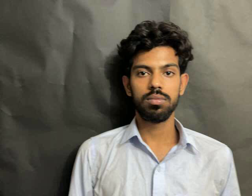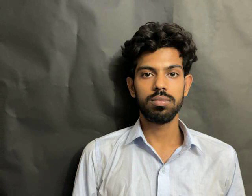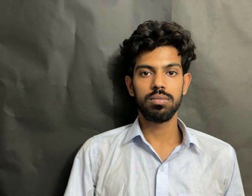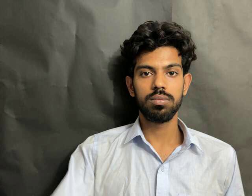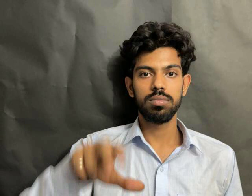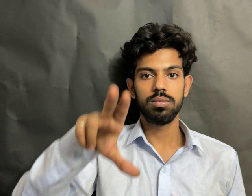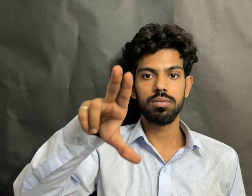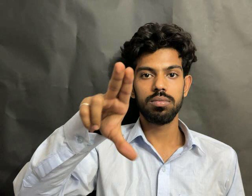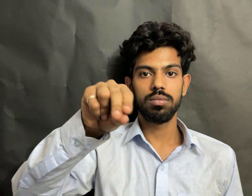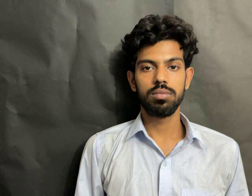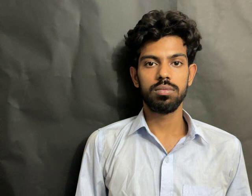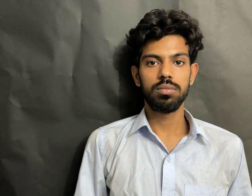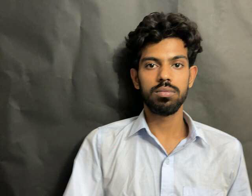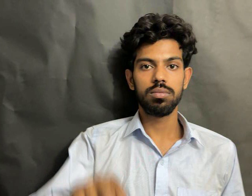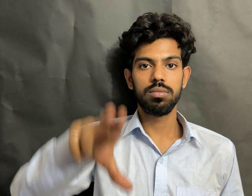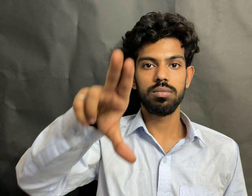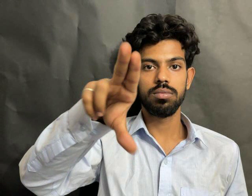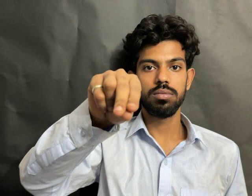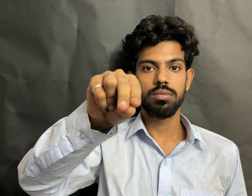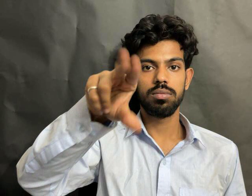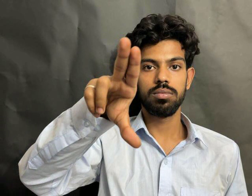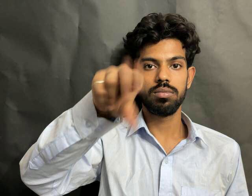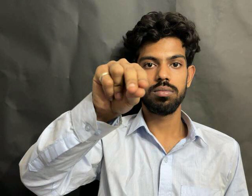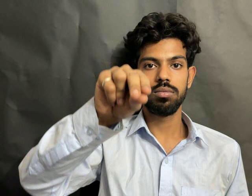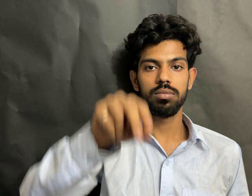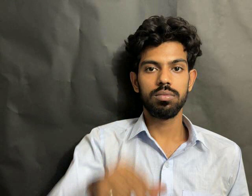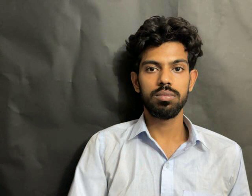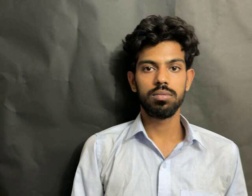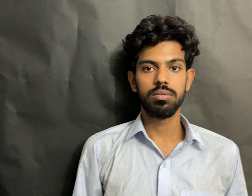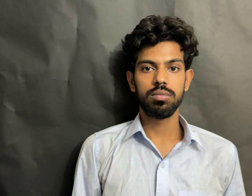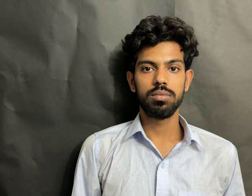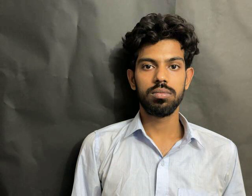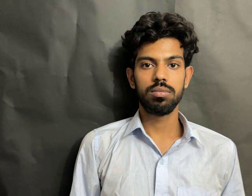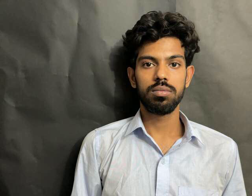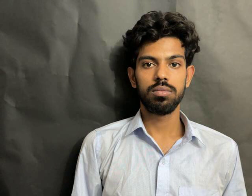no